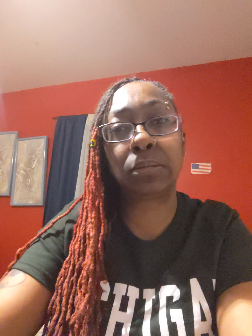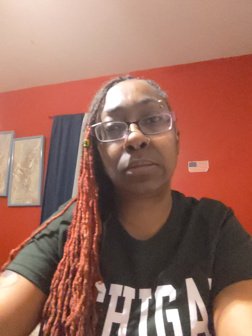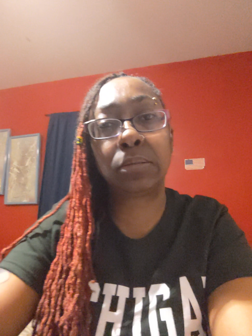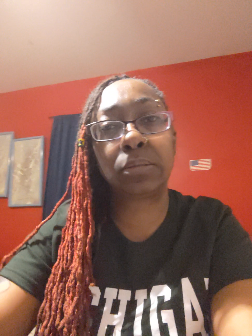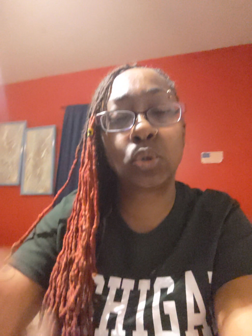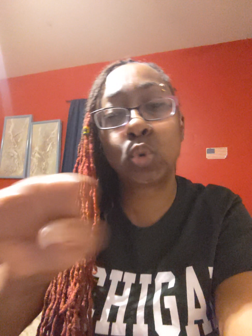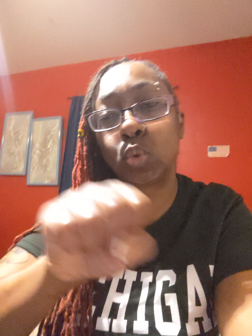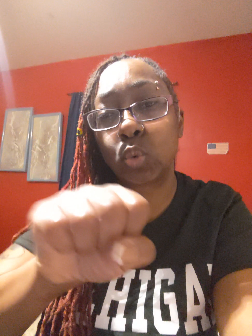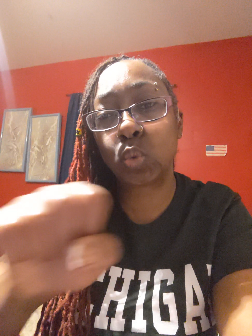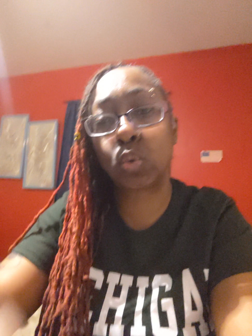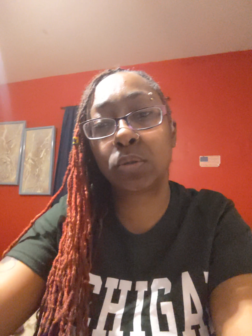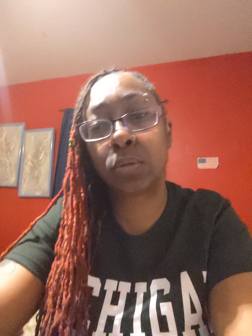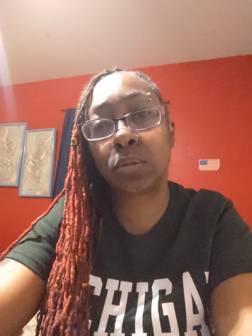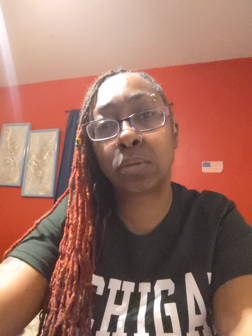shoe